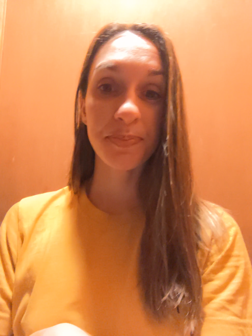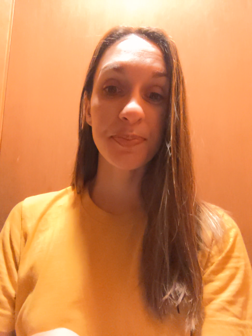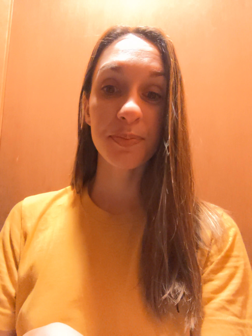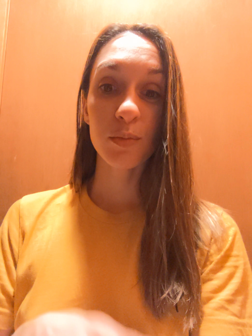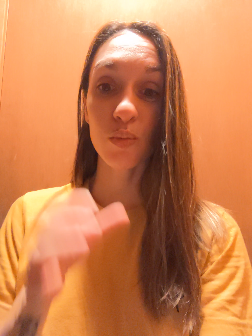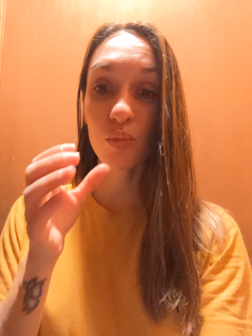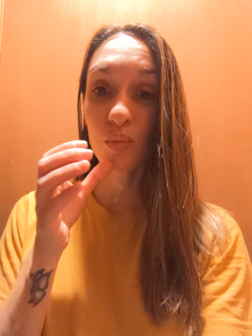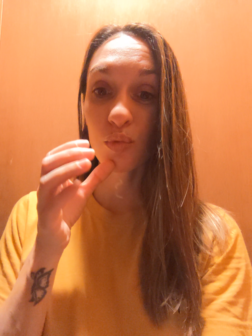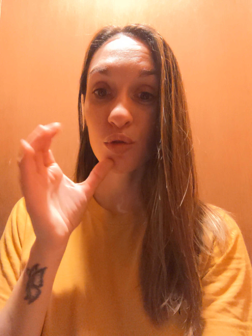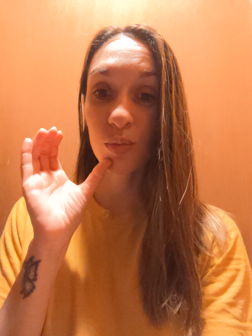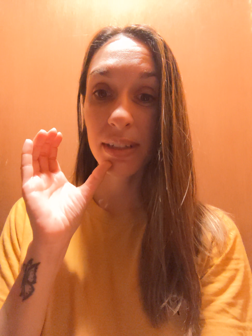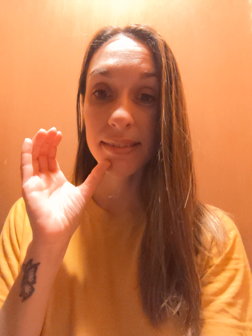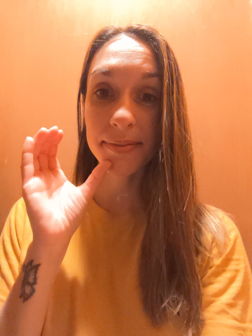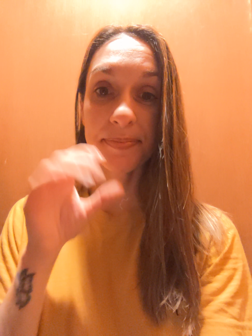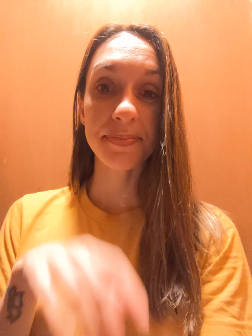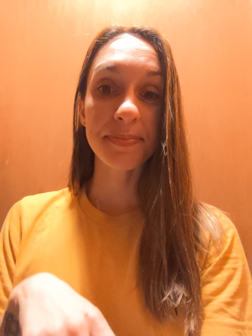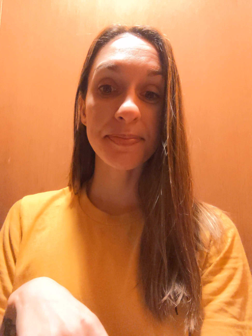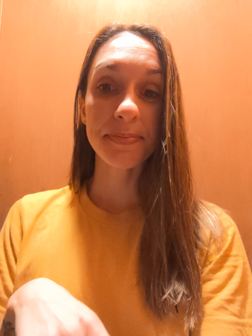drink